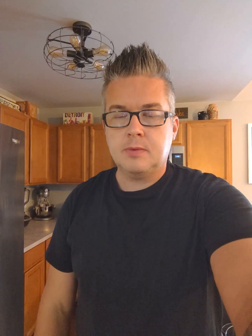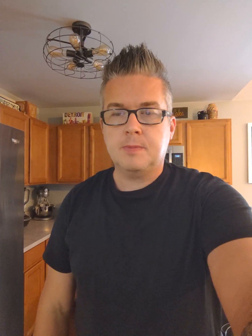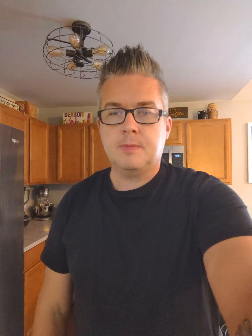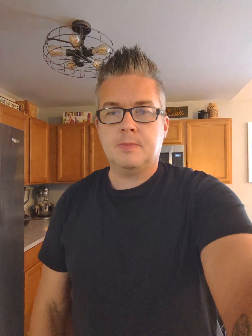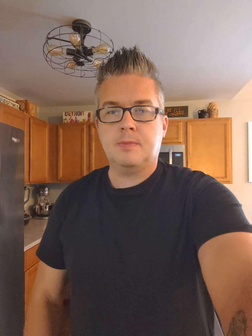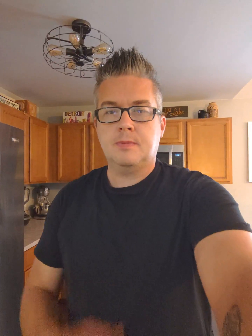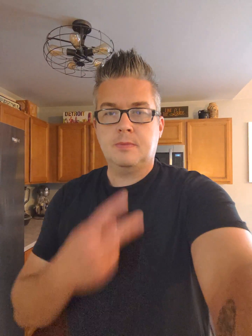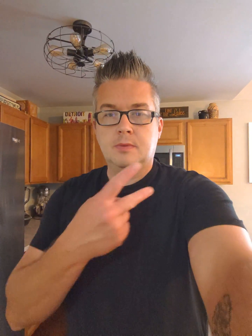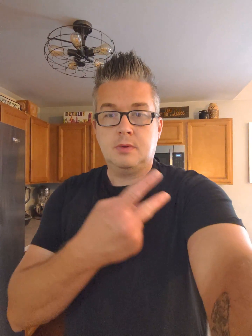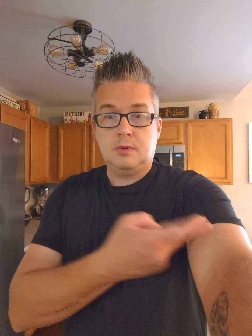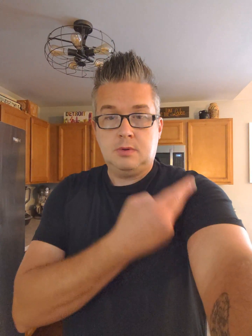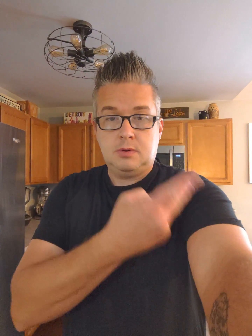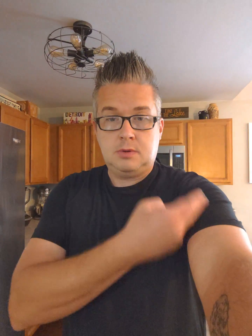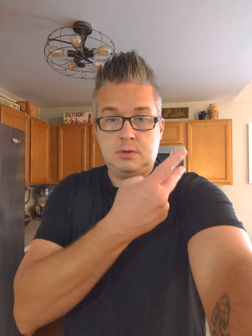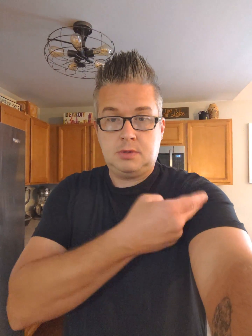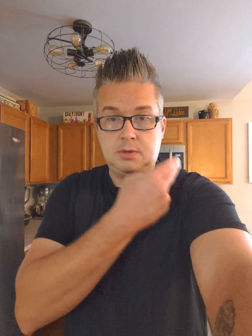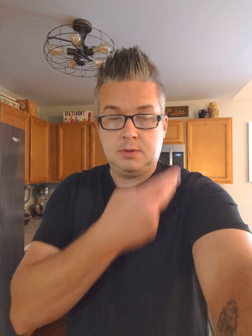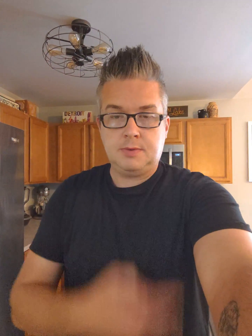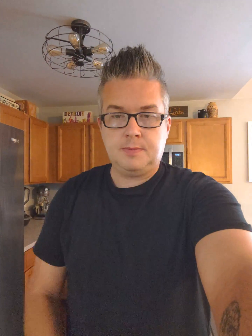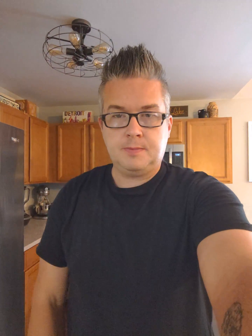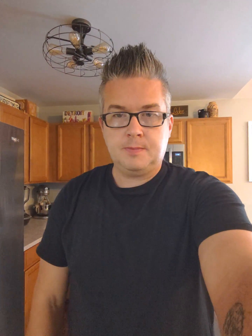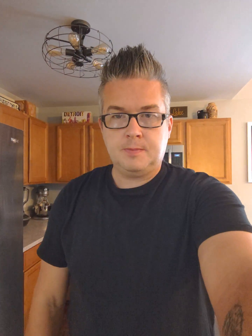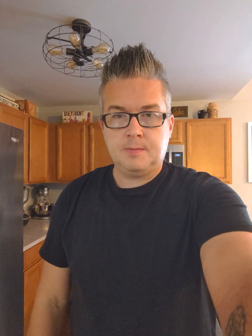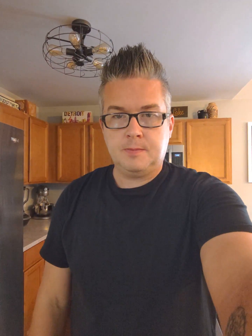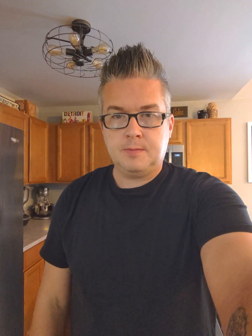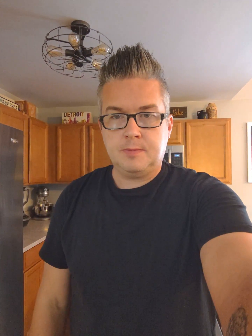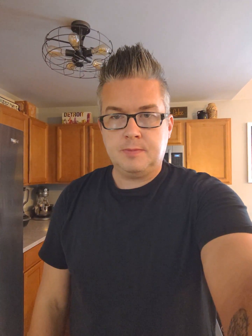sheep